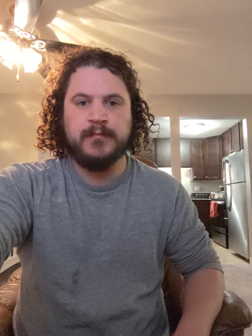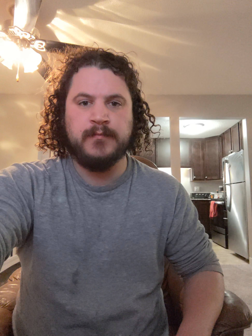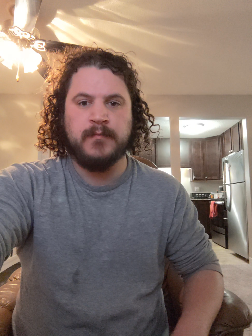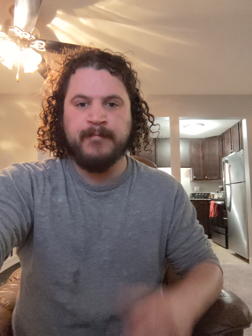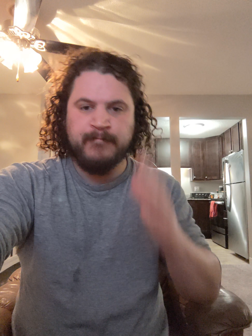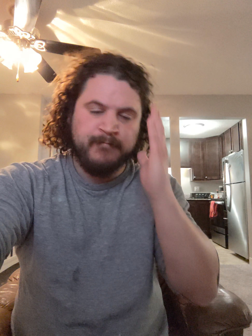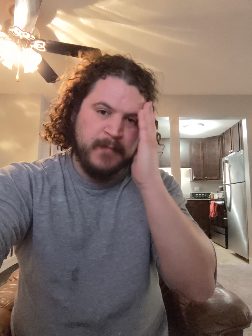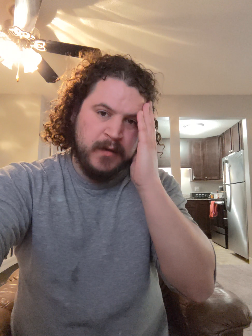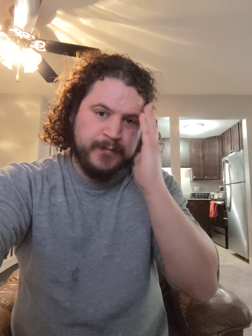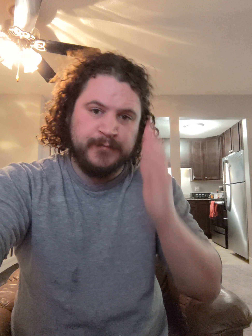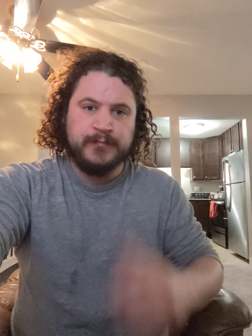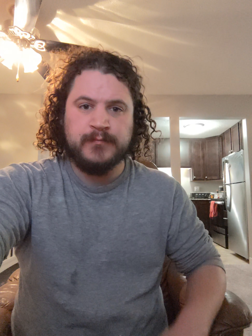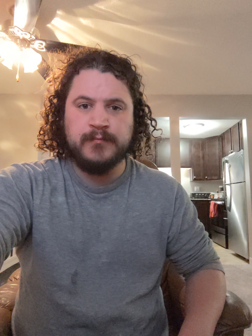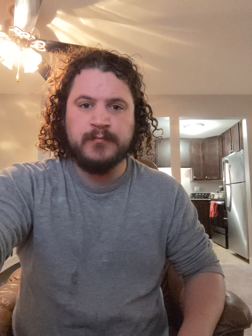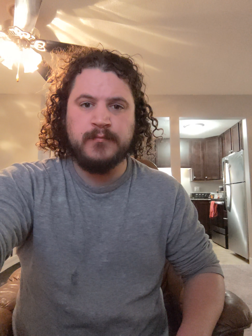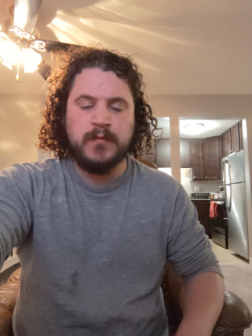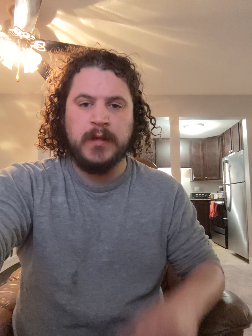bed